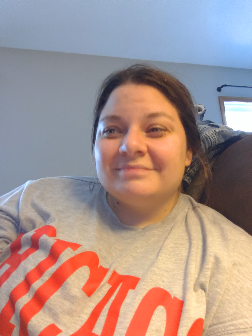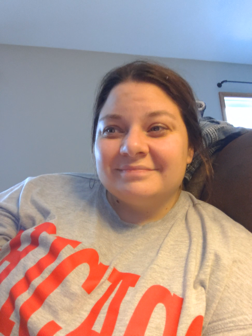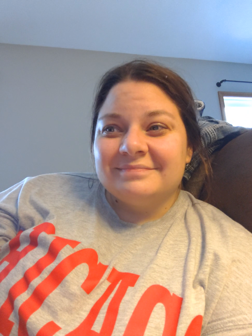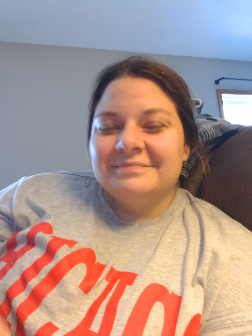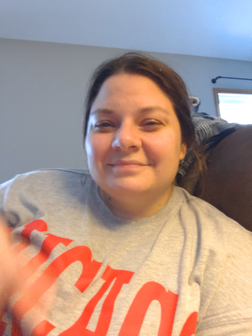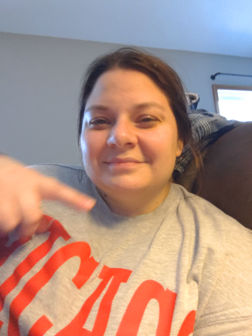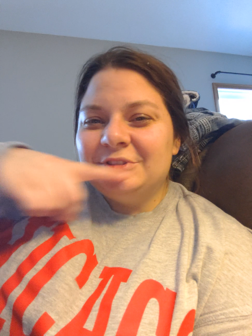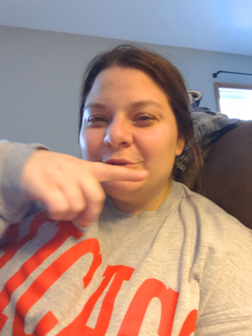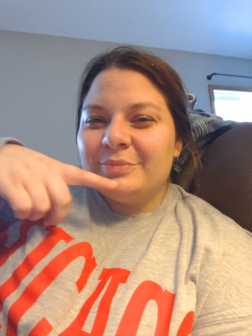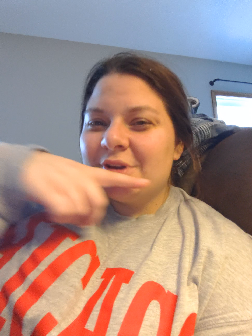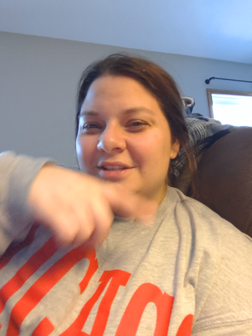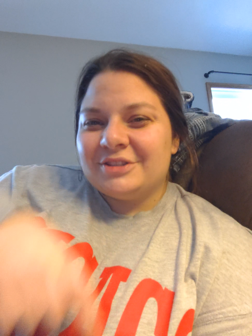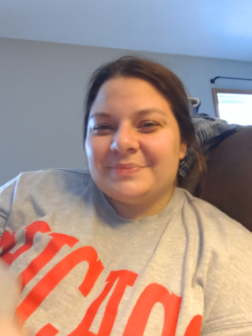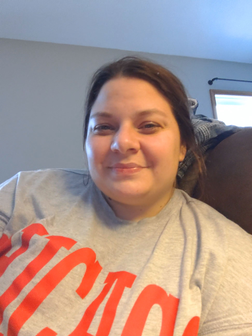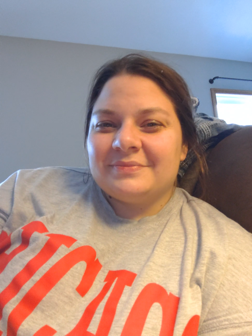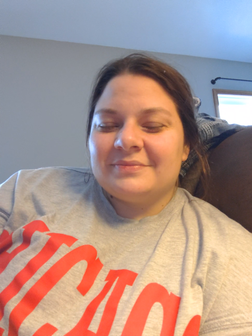toothbrush